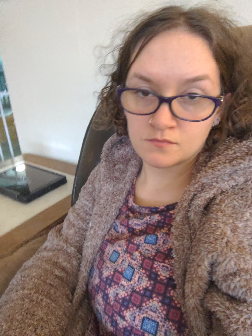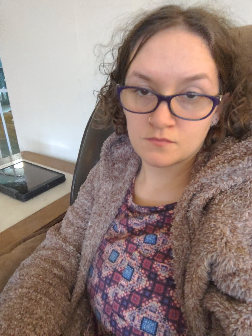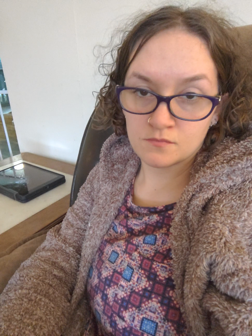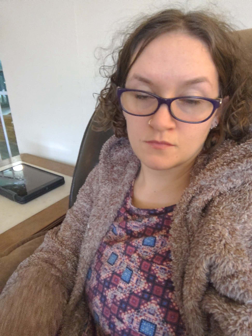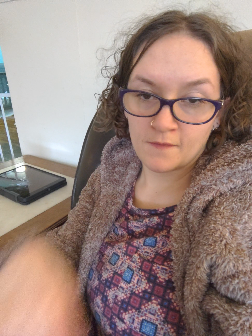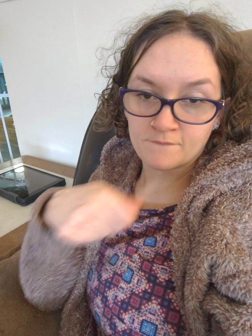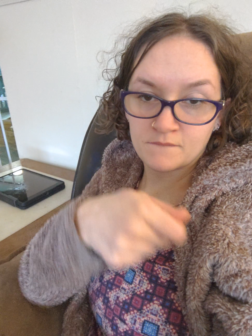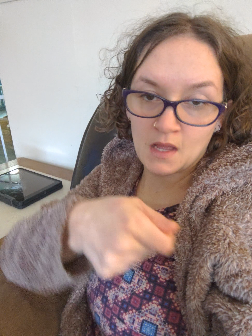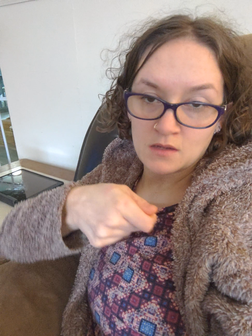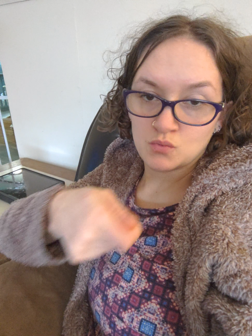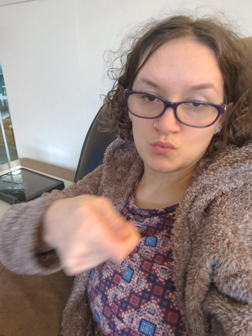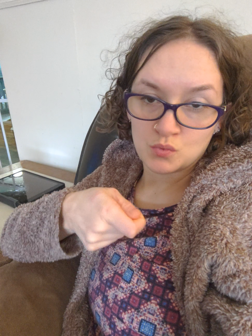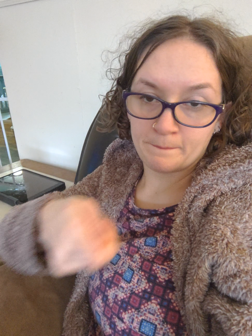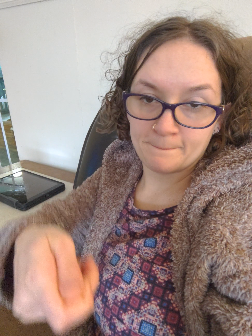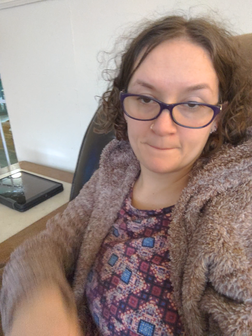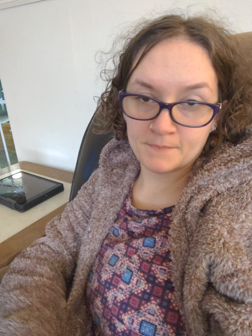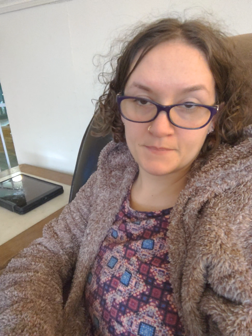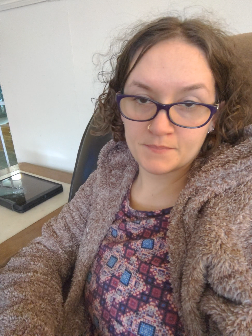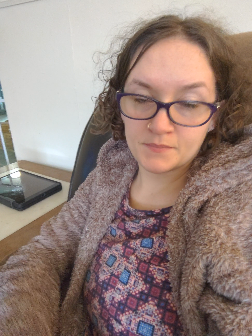vacuum